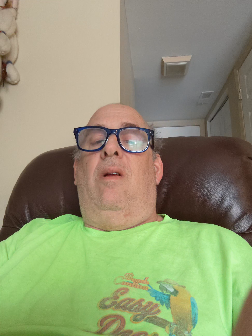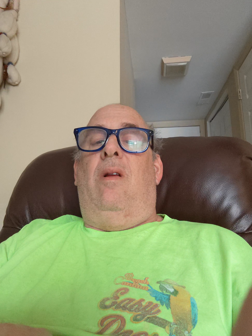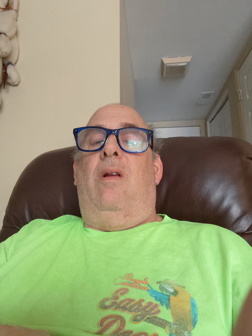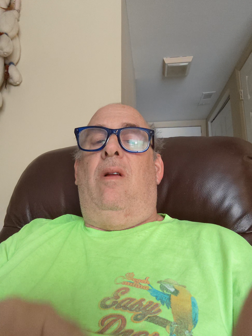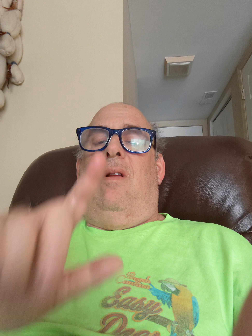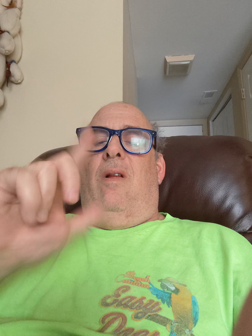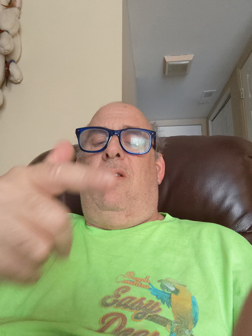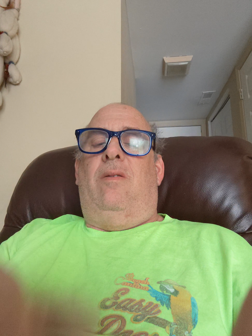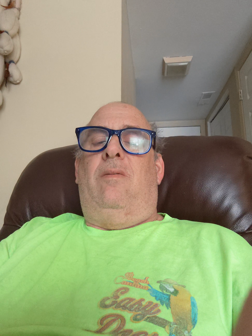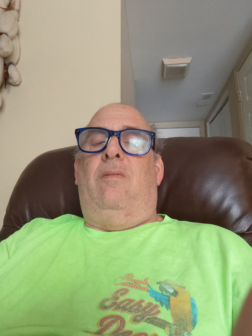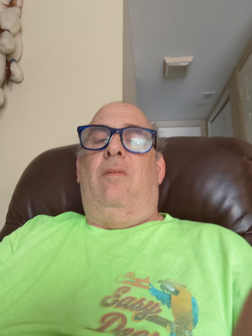later